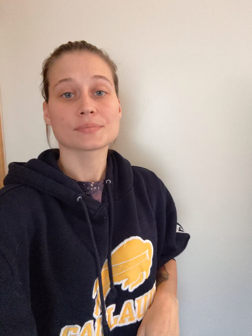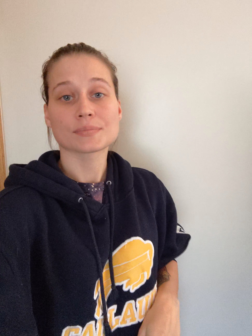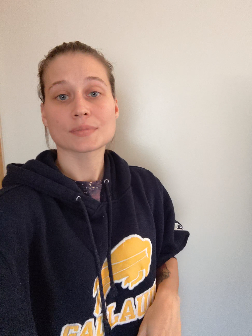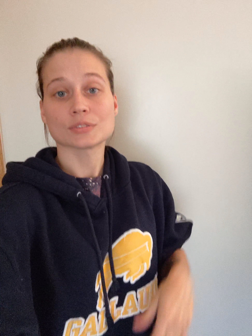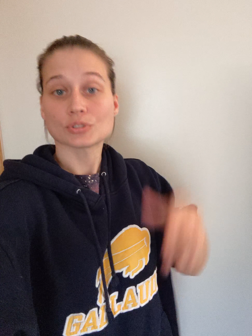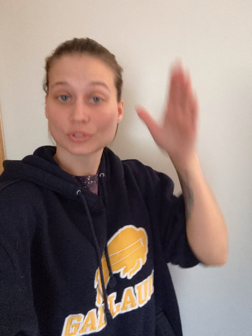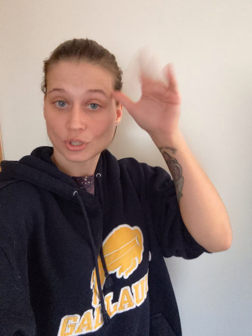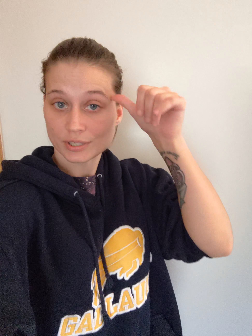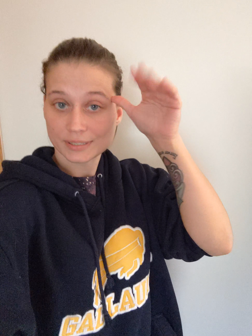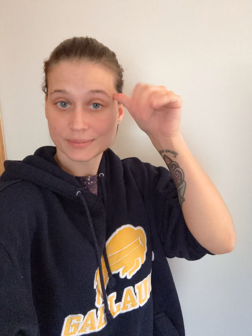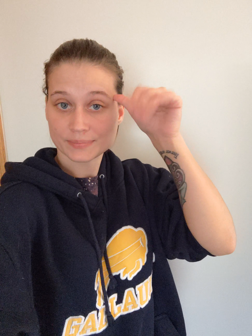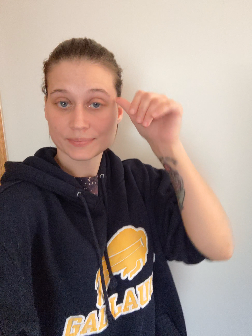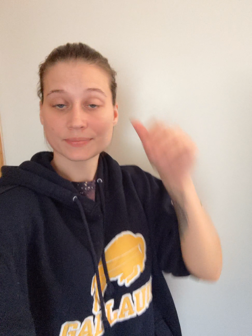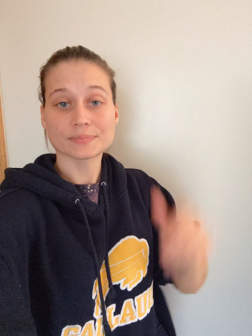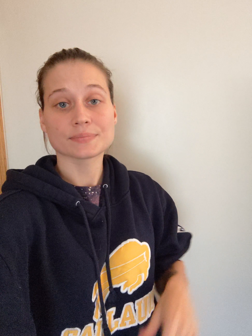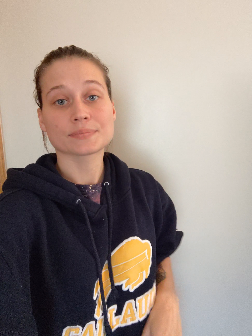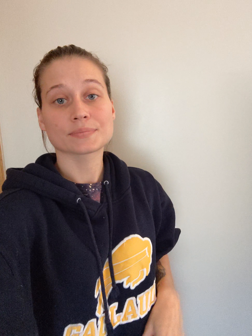donkey